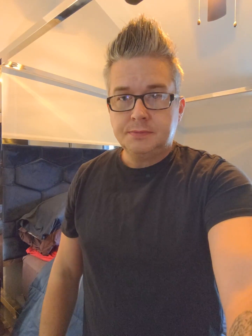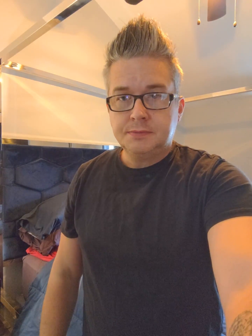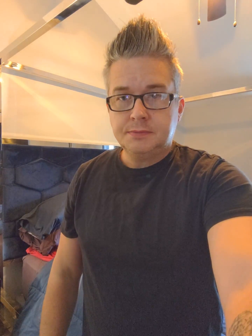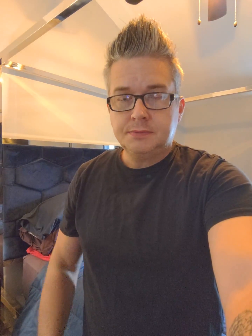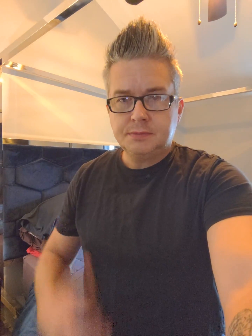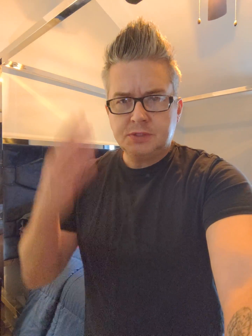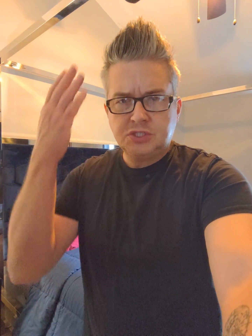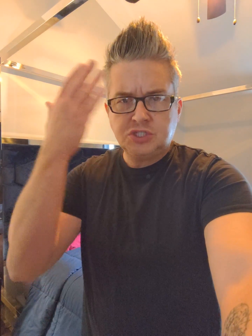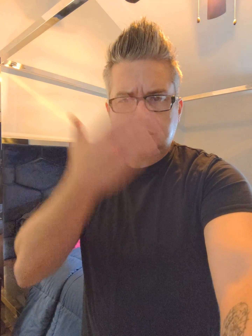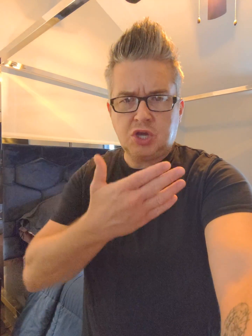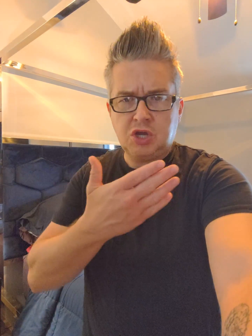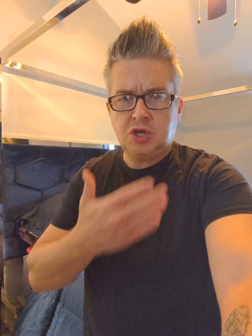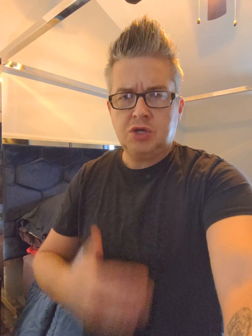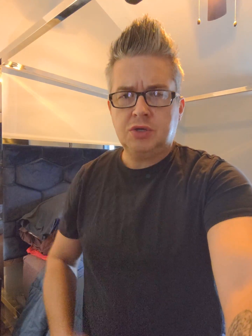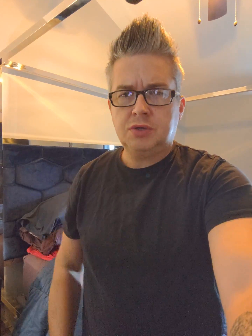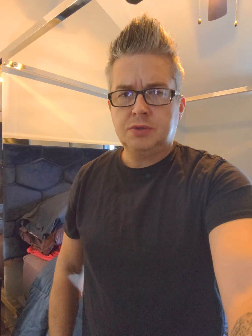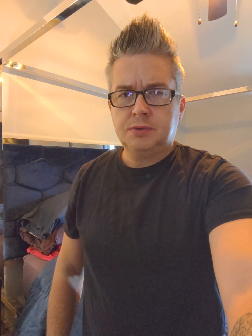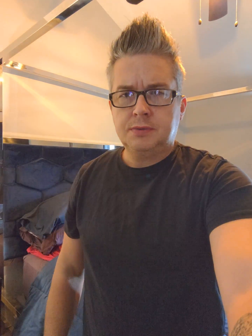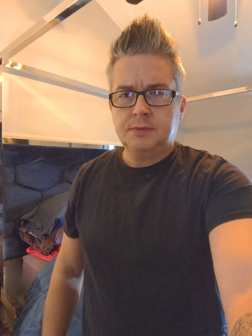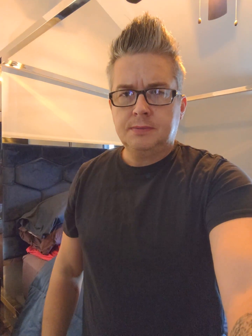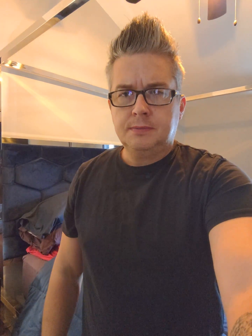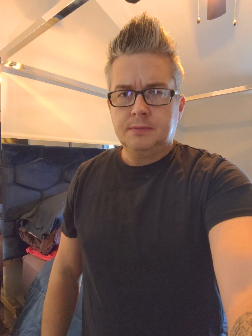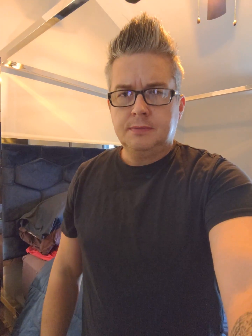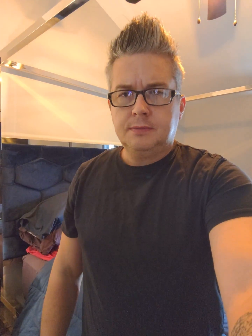dark